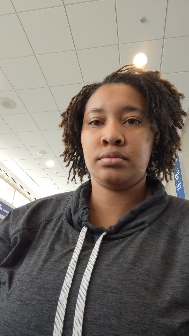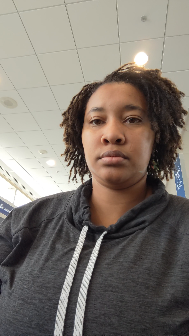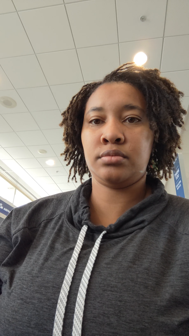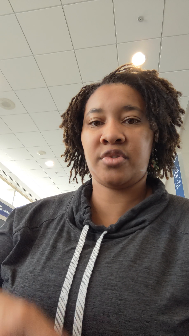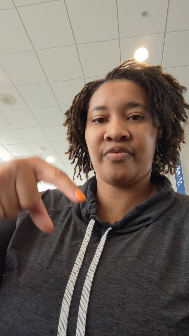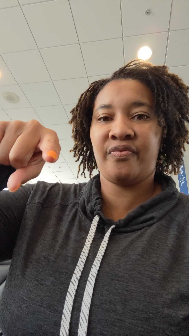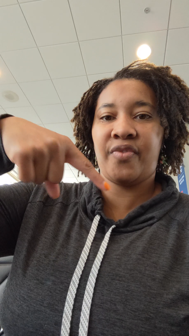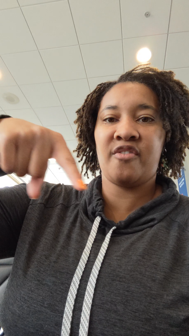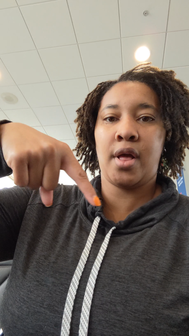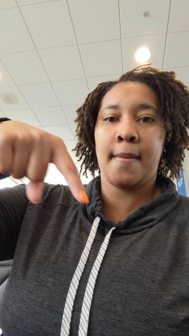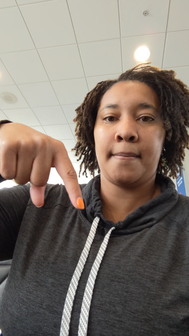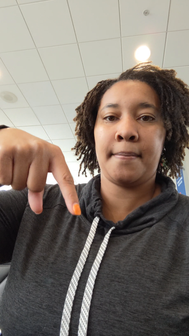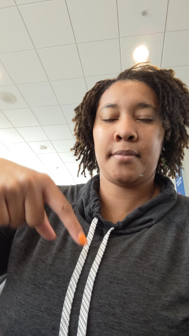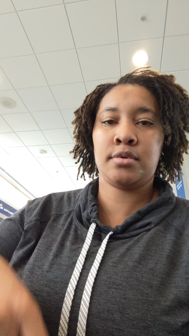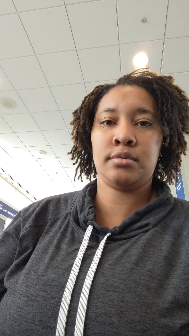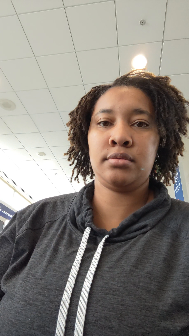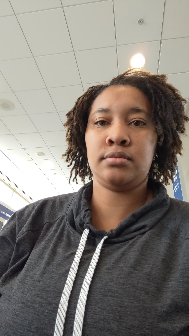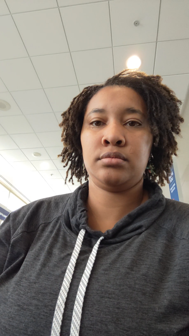flip-flop